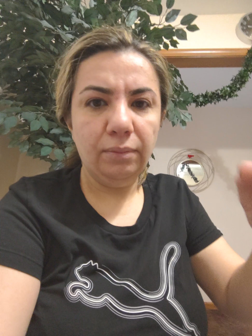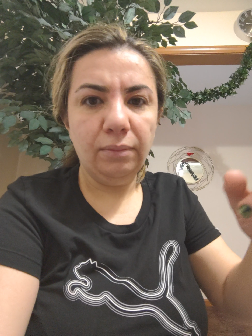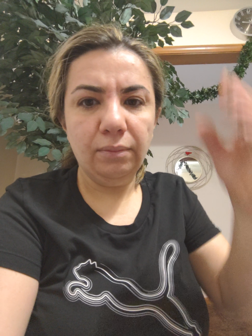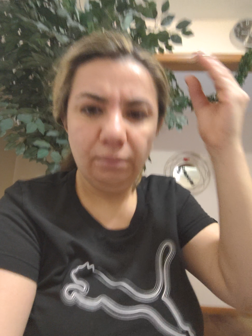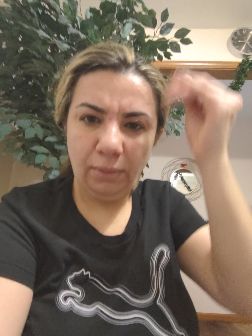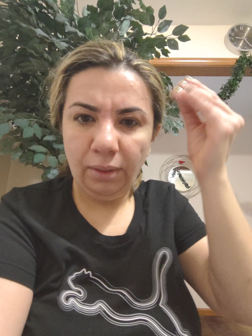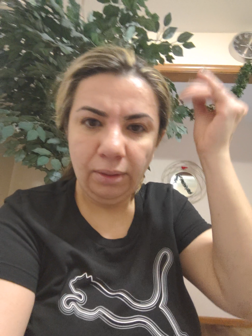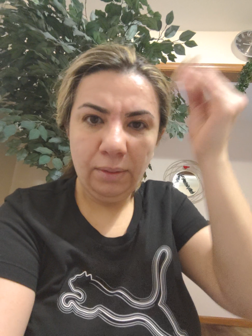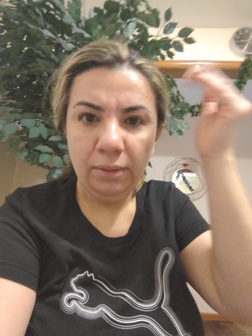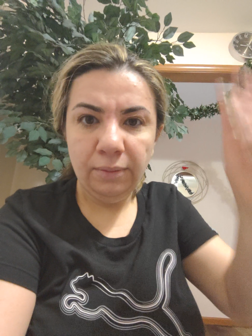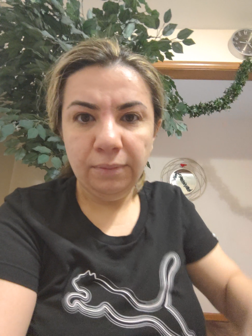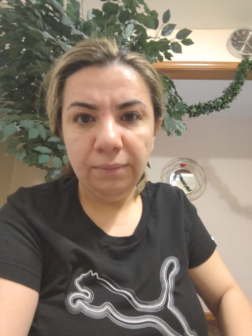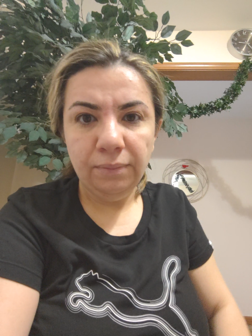think